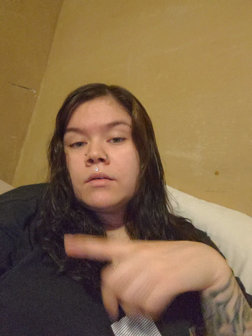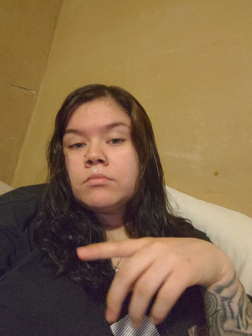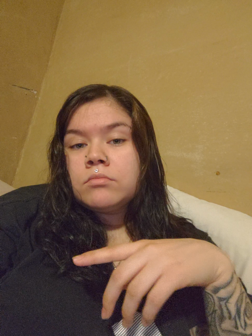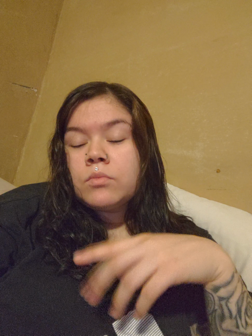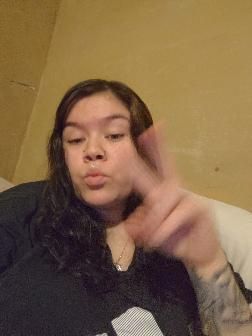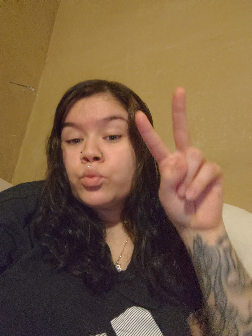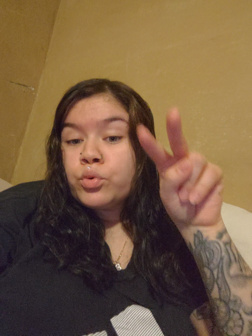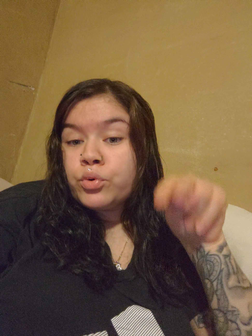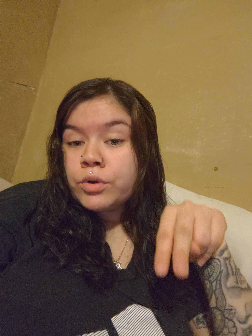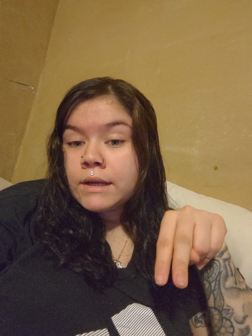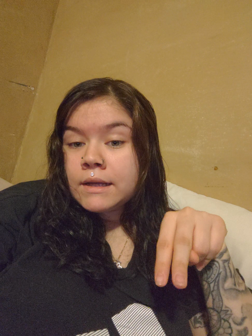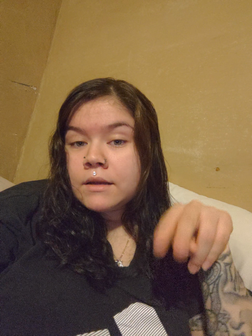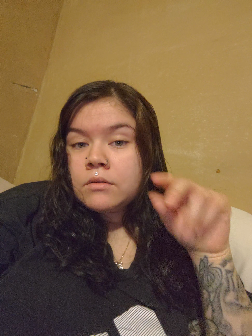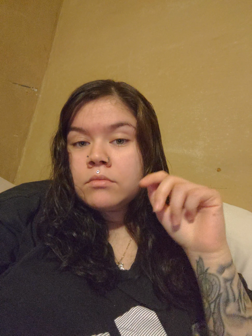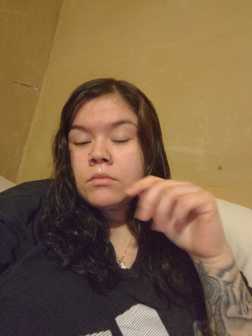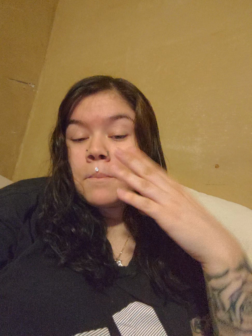read